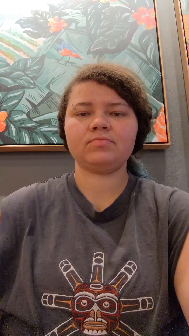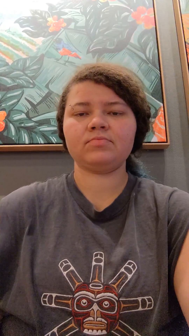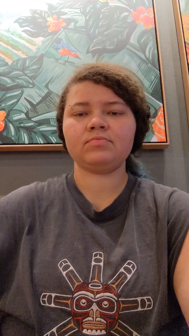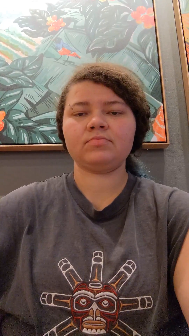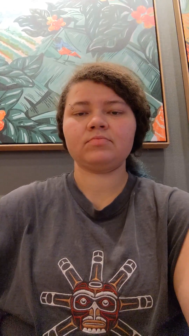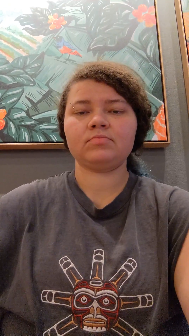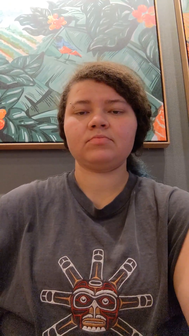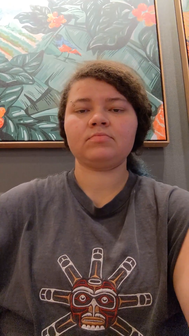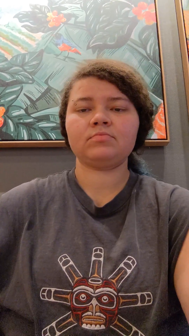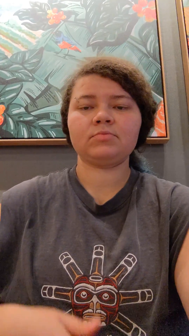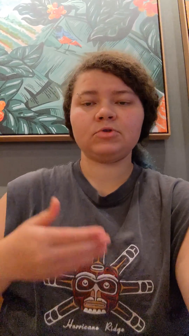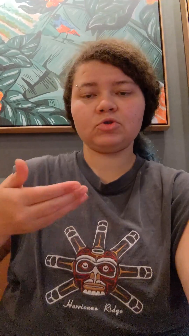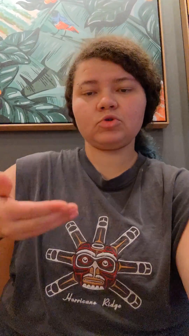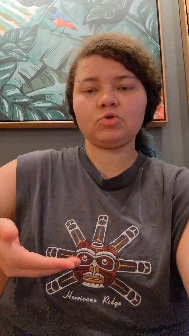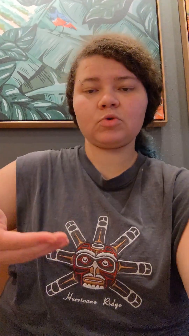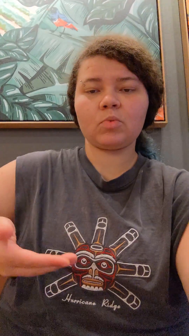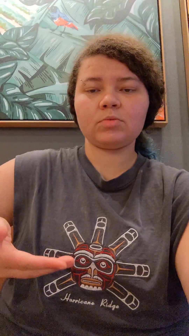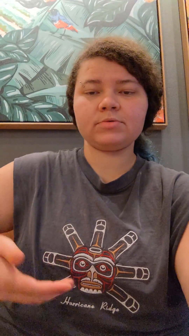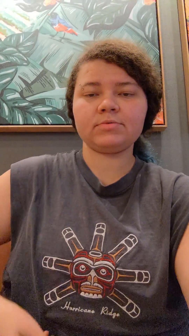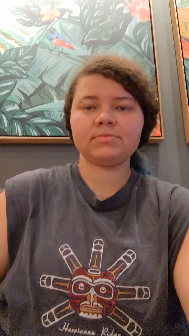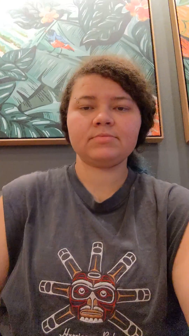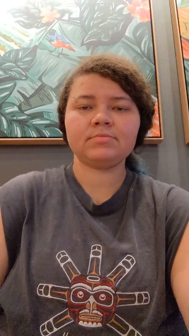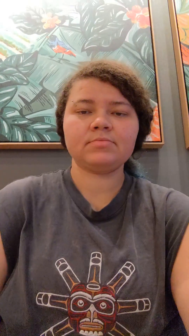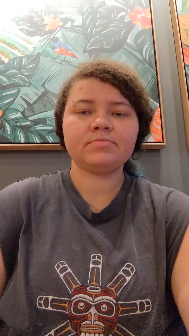shorts